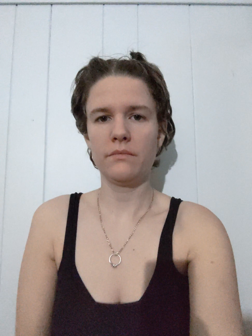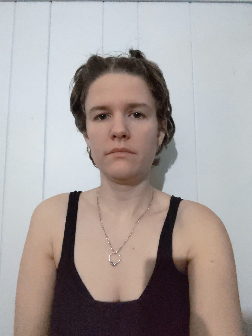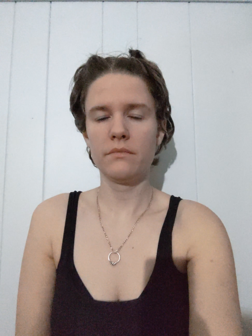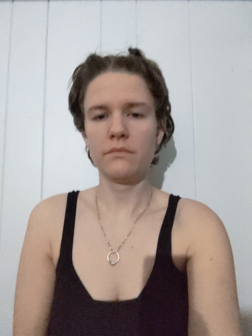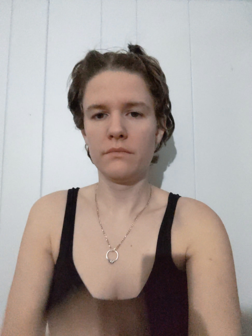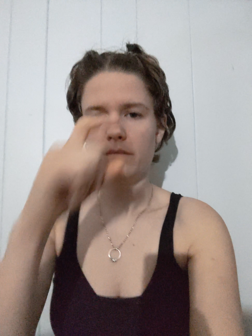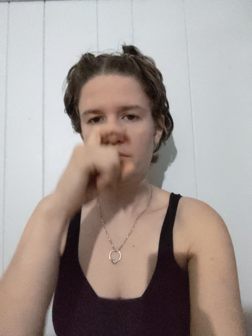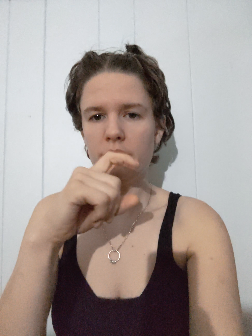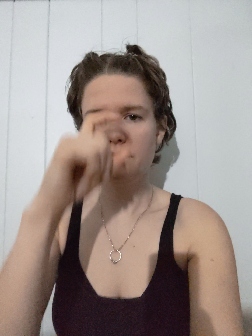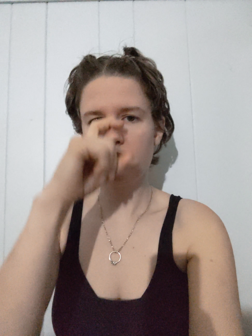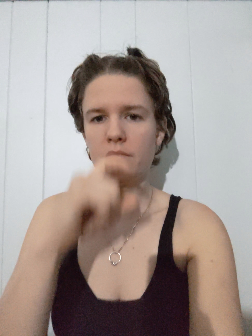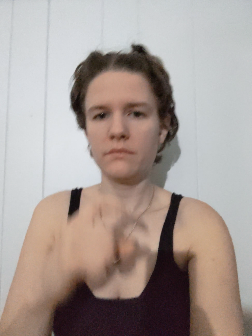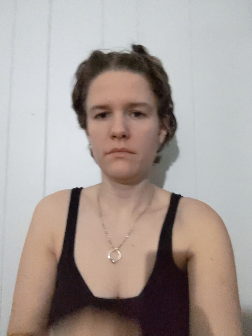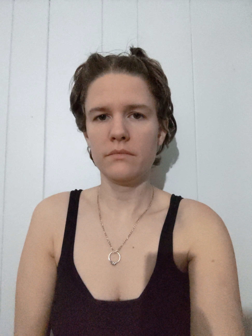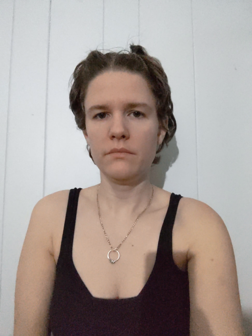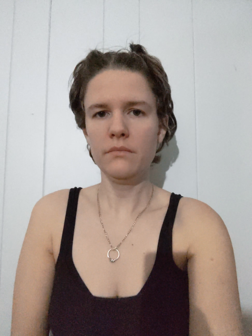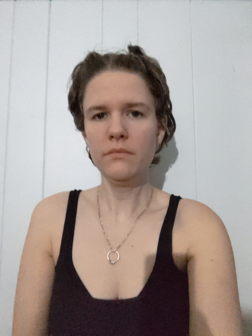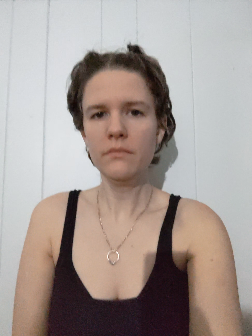doll